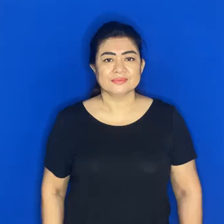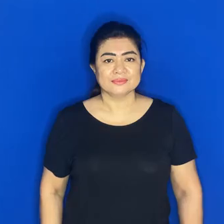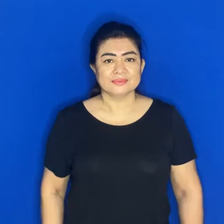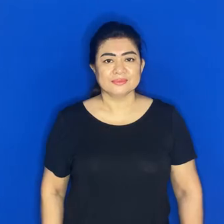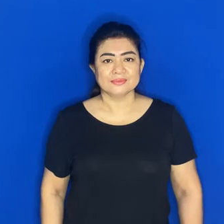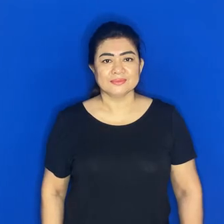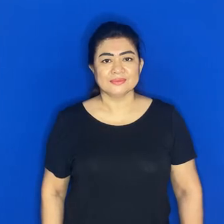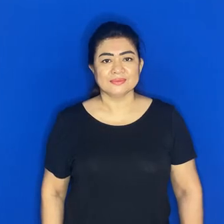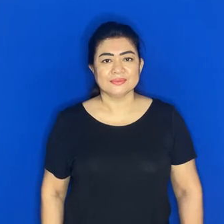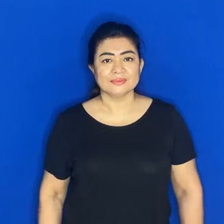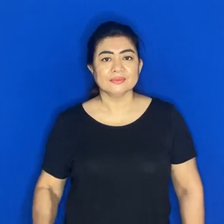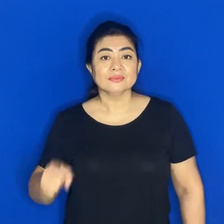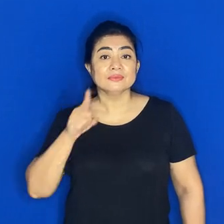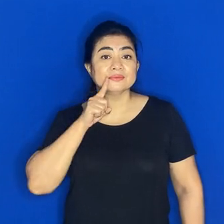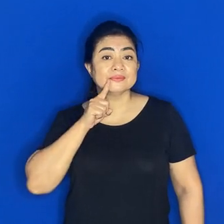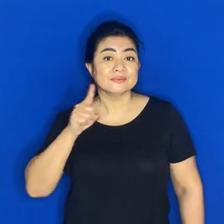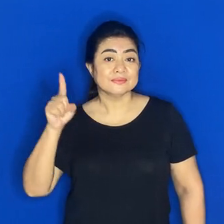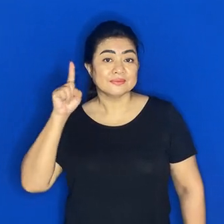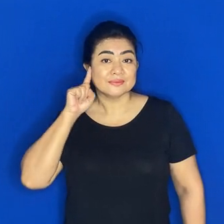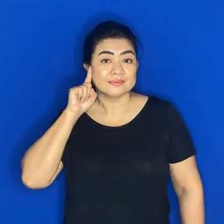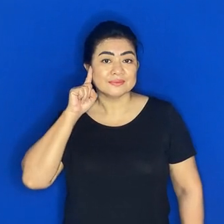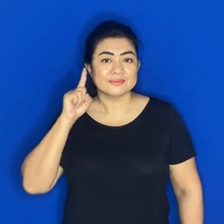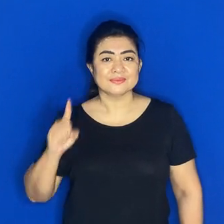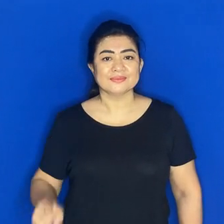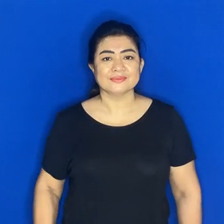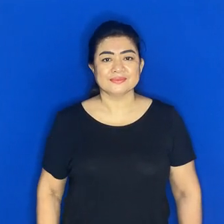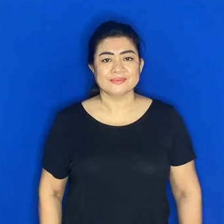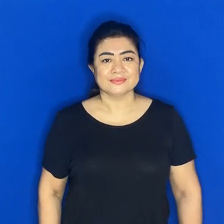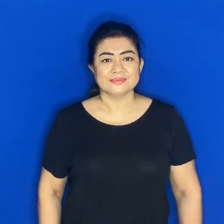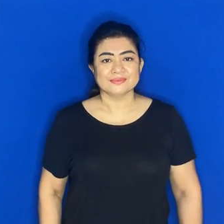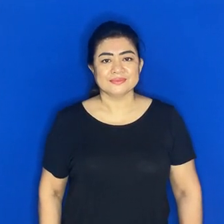deaf